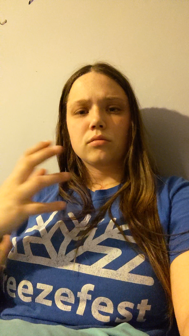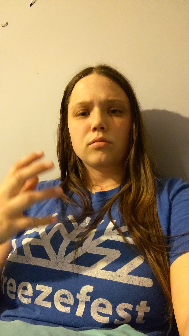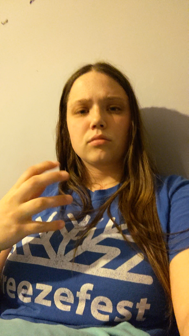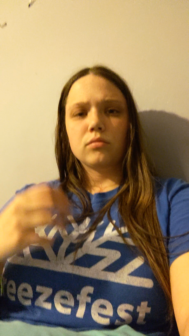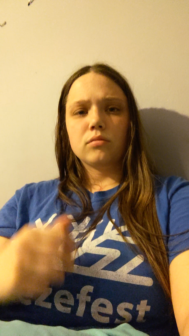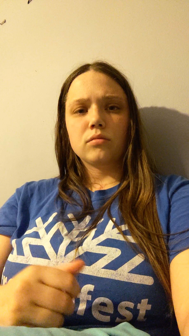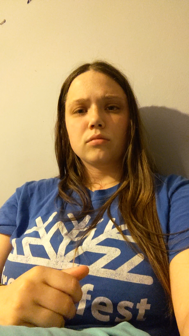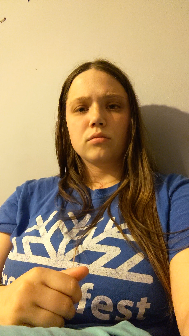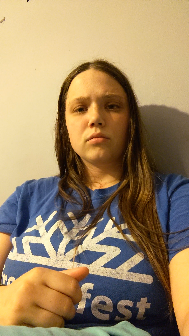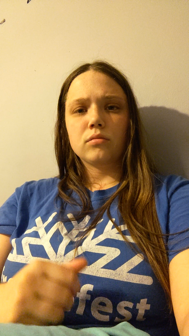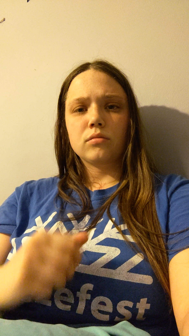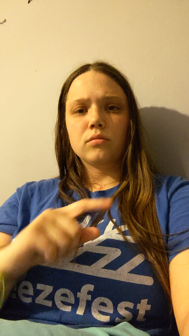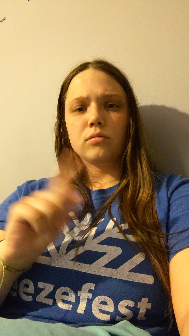but